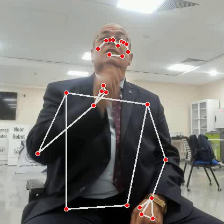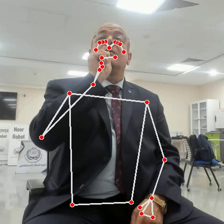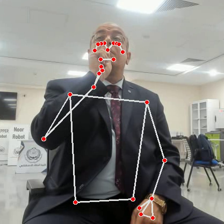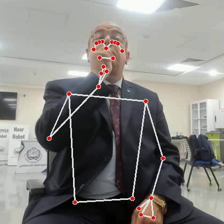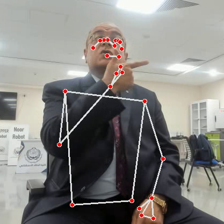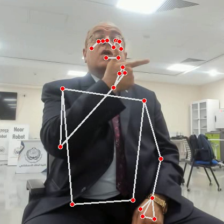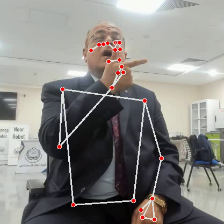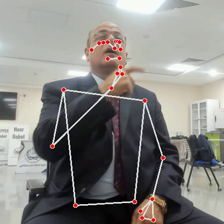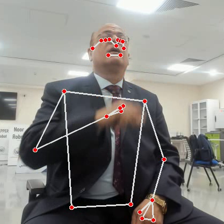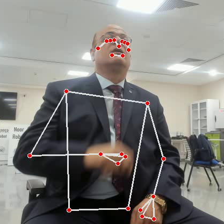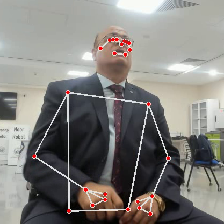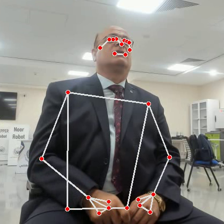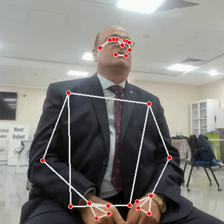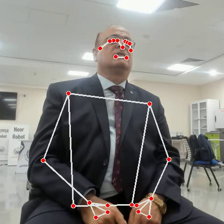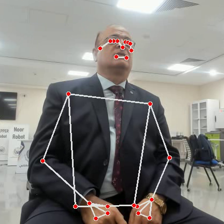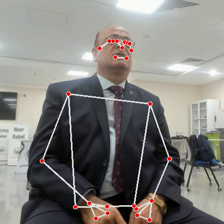bsor3a